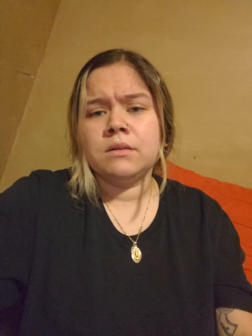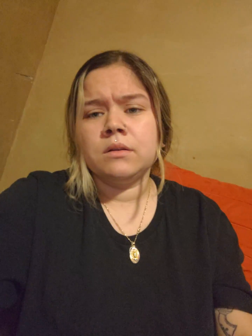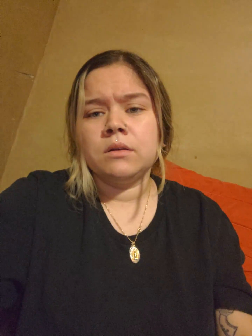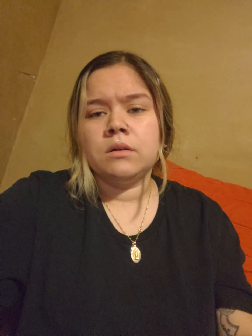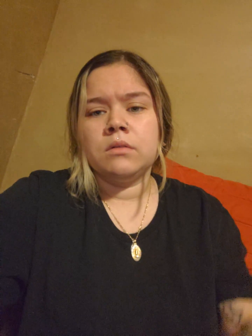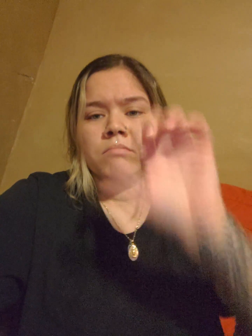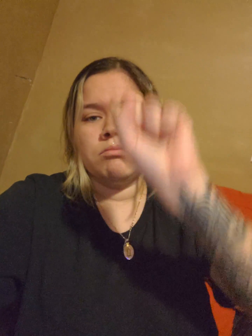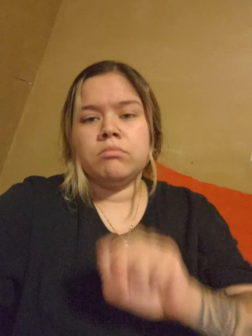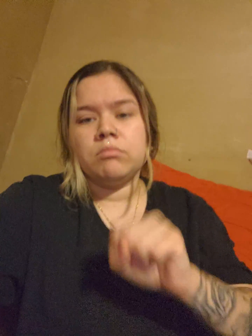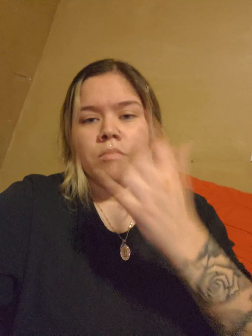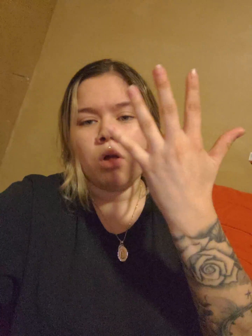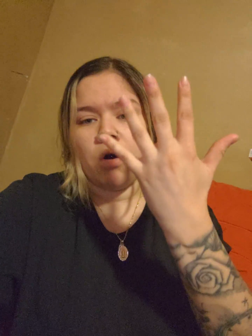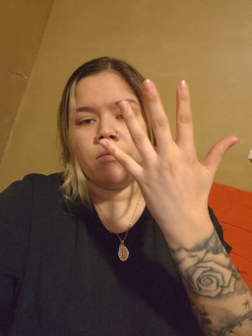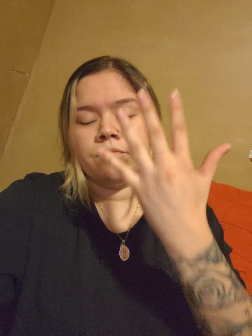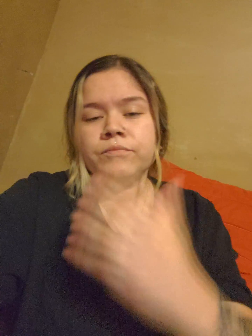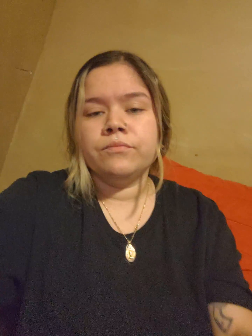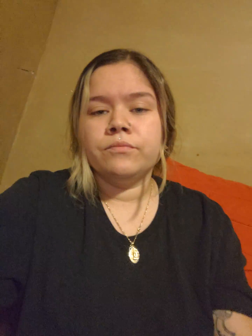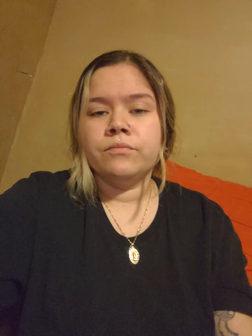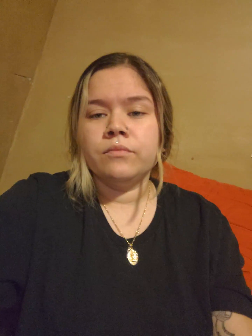gloves